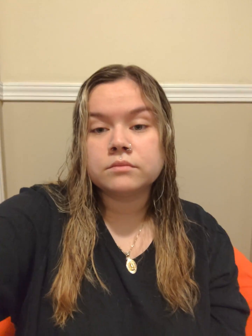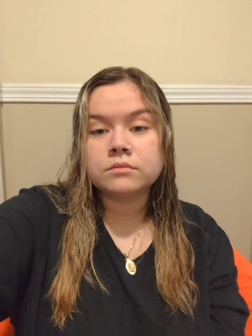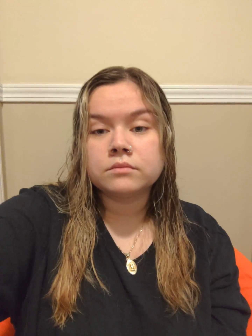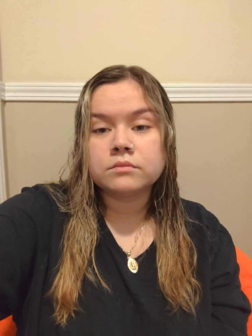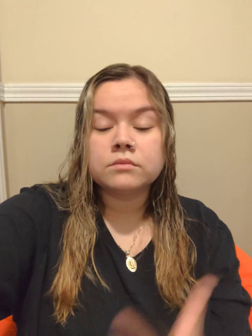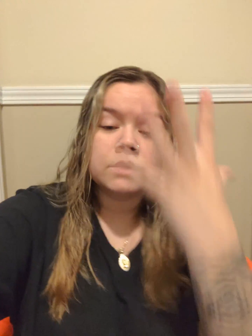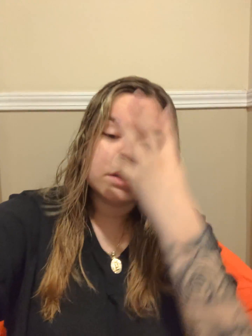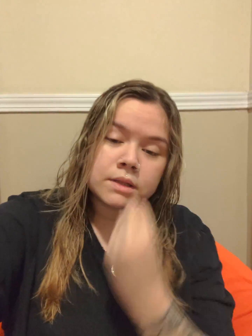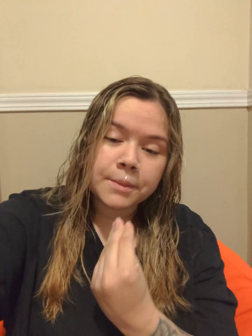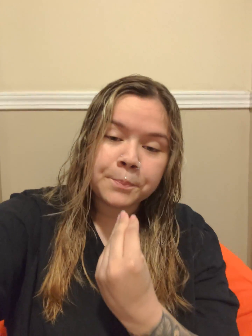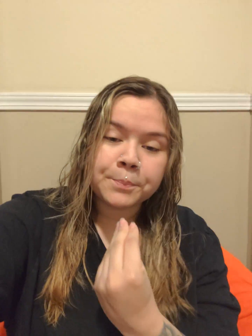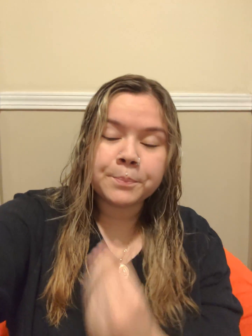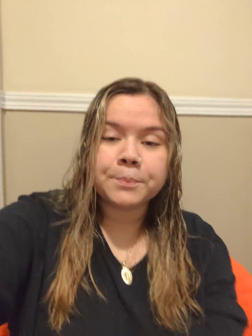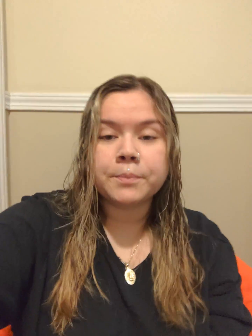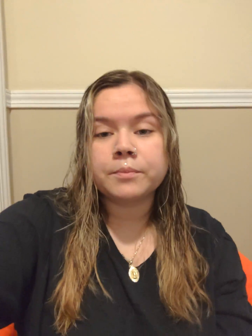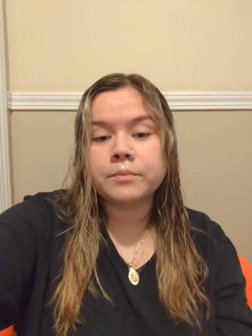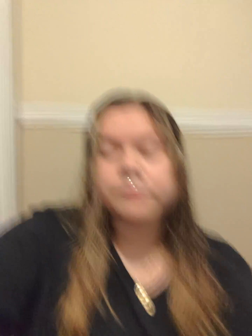asleep